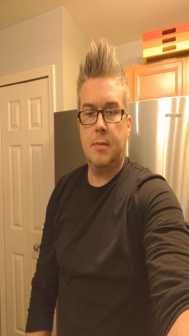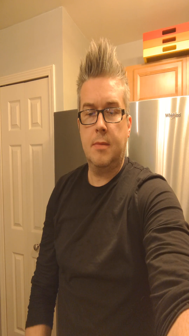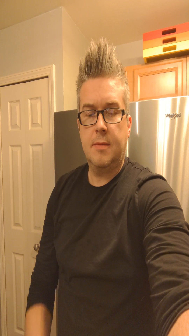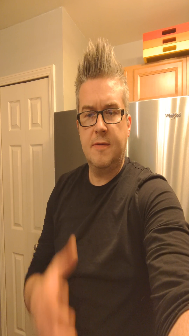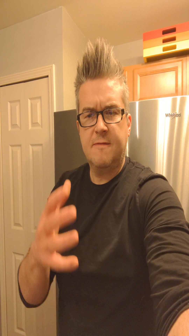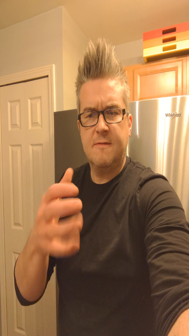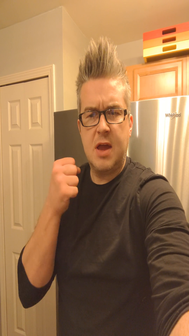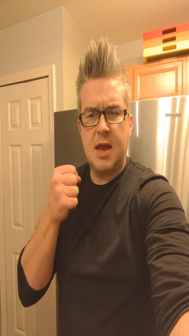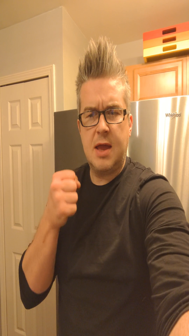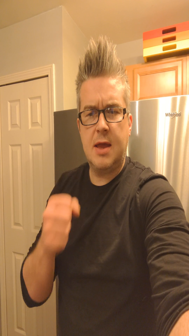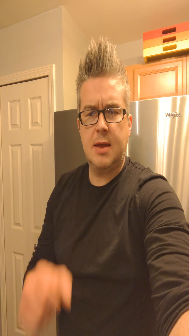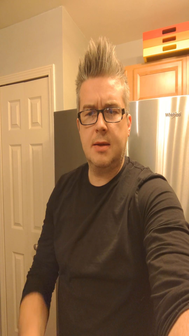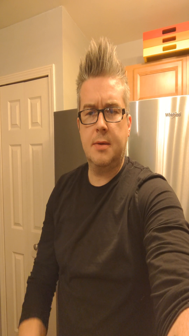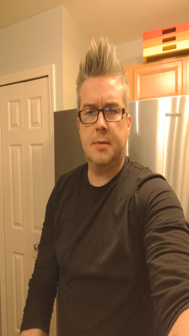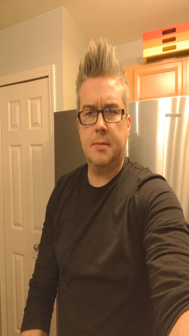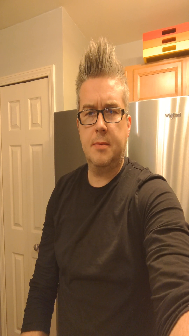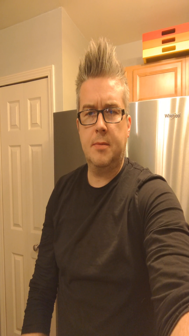fast